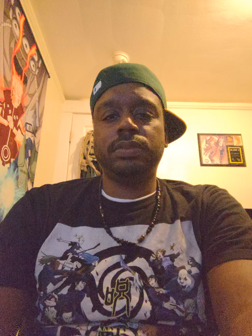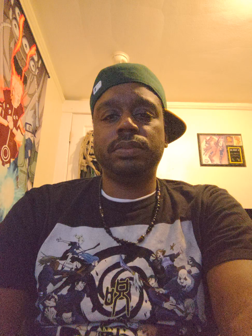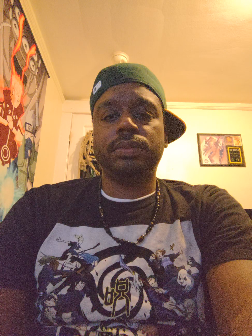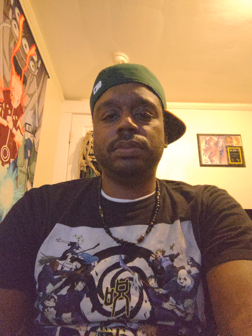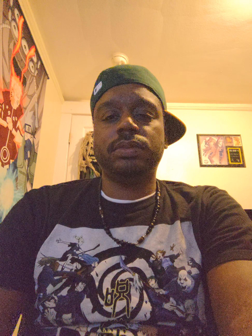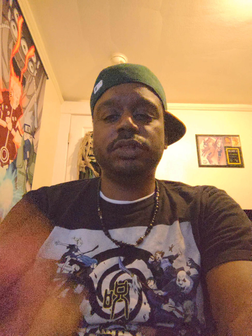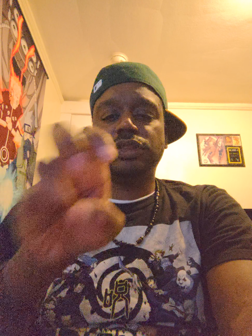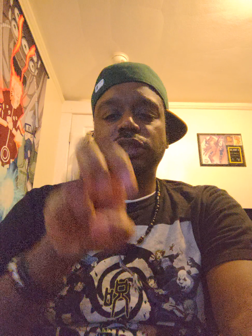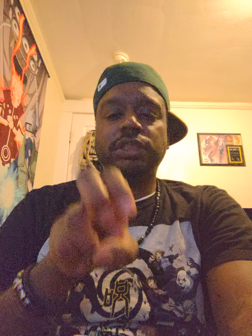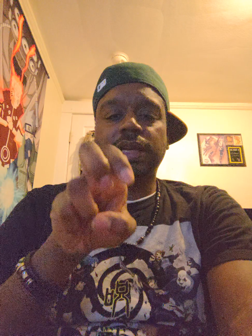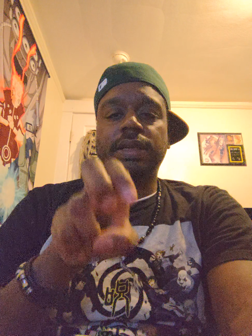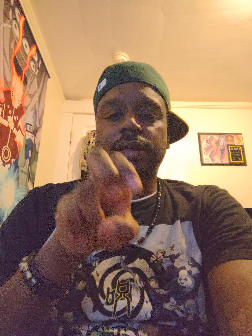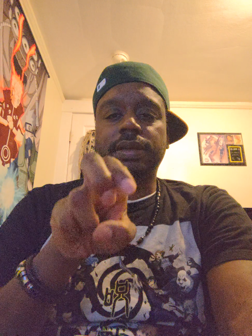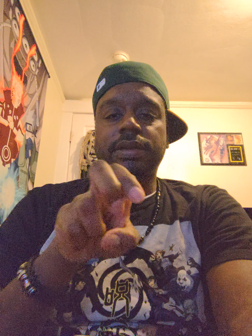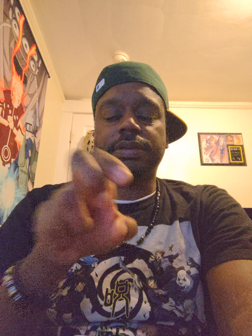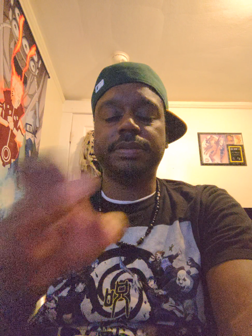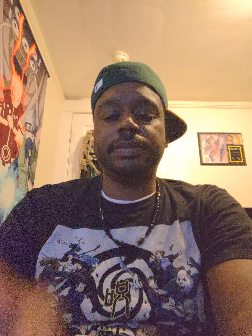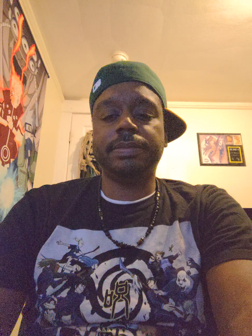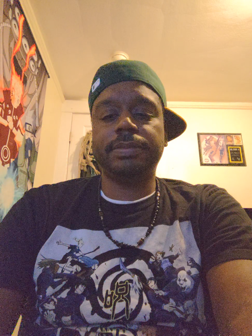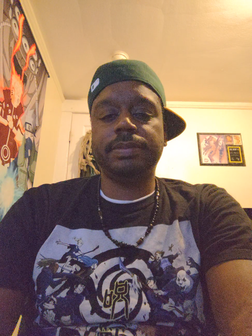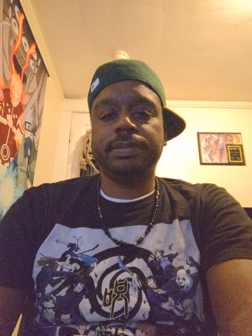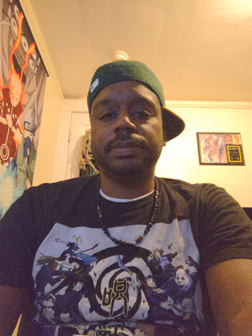chair